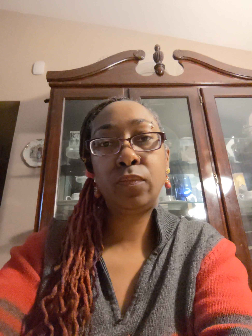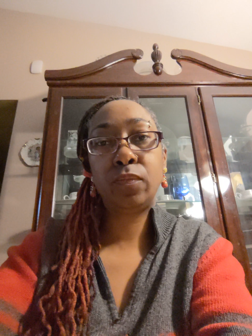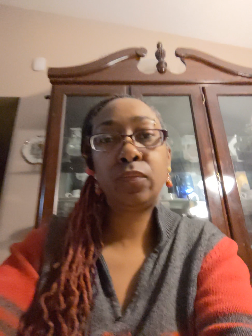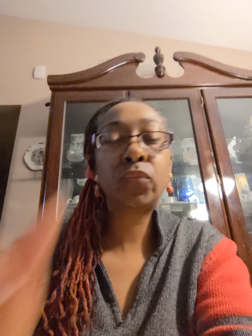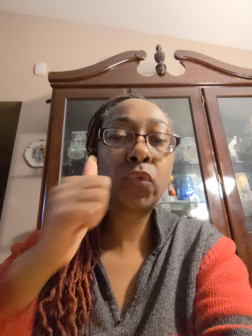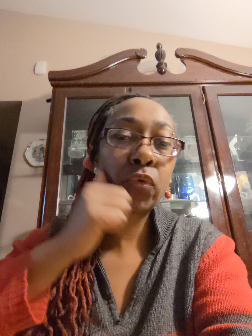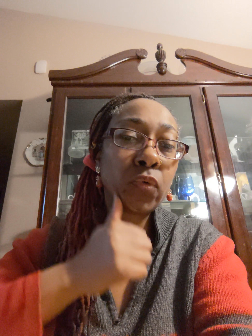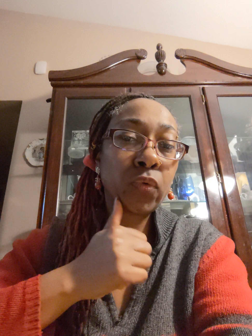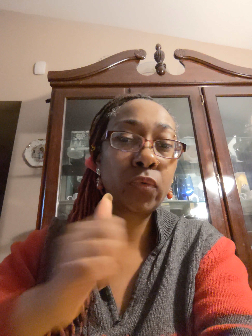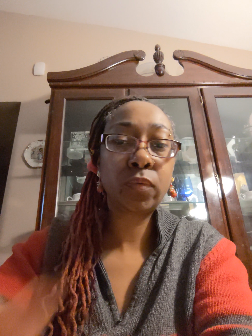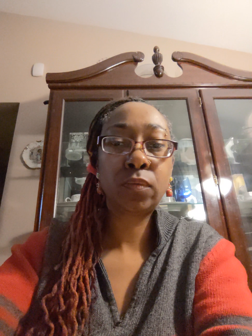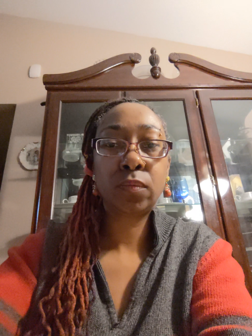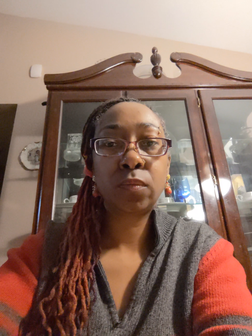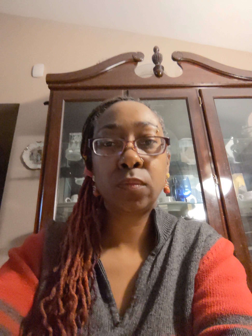girl